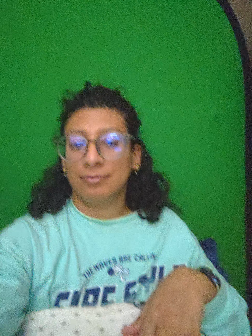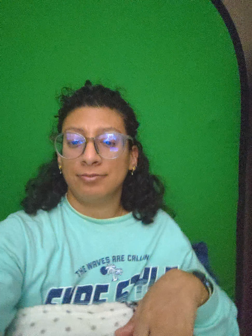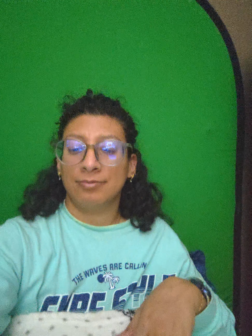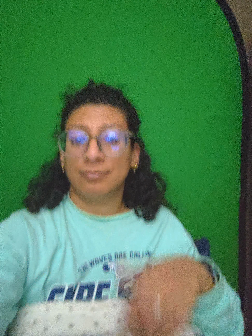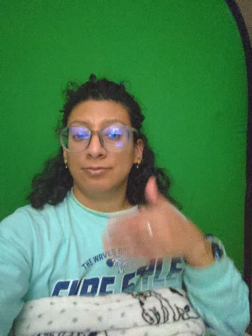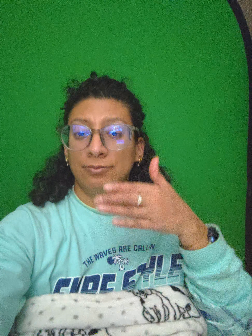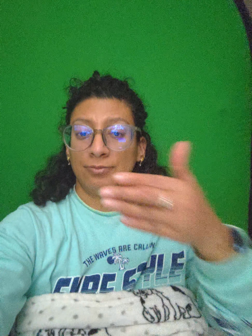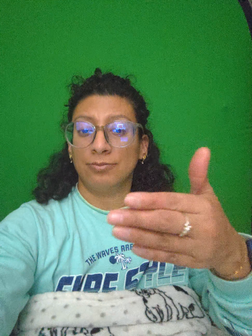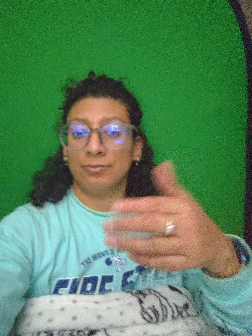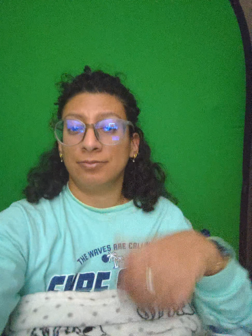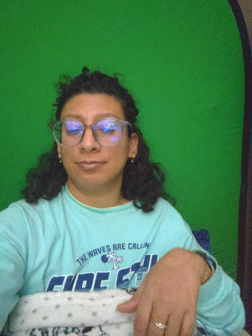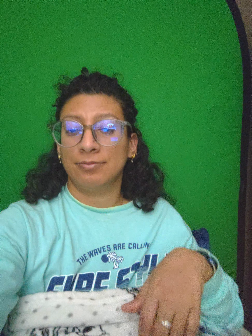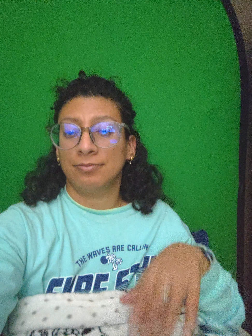close